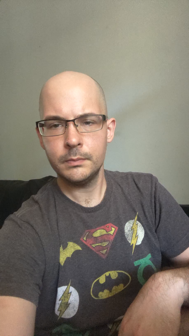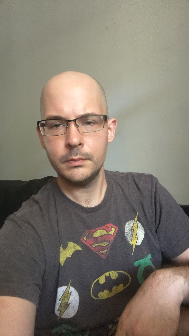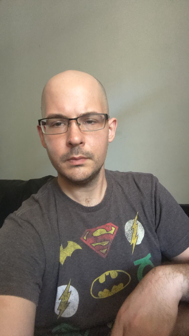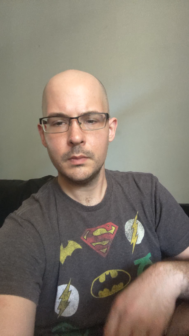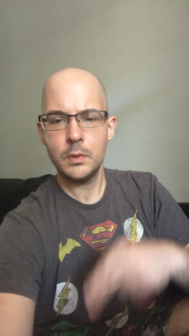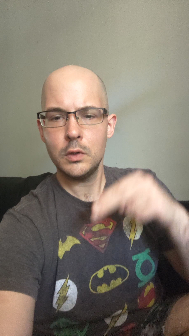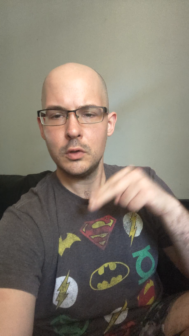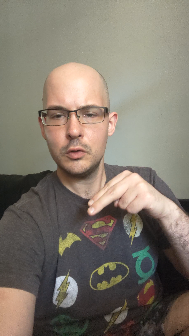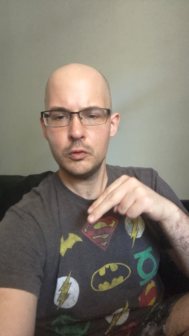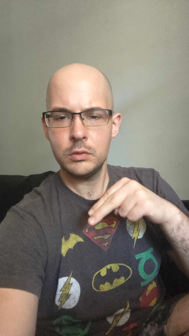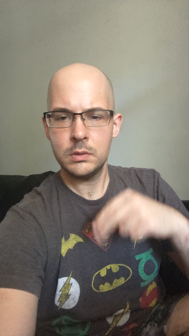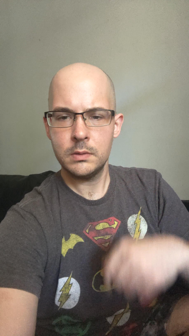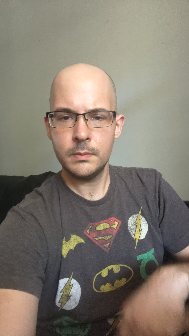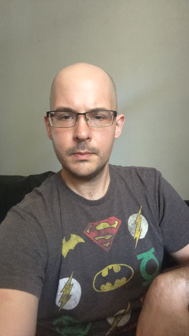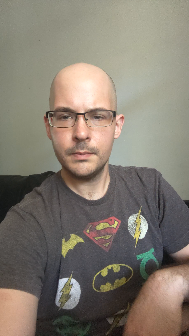nurse